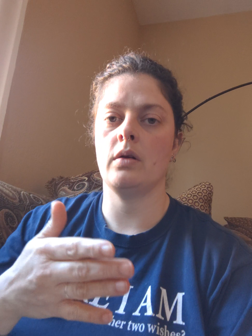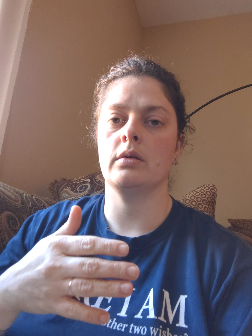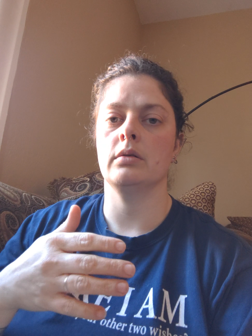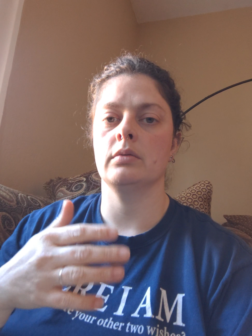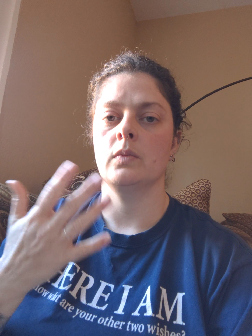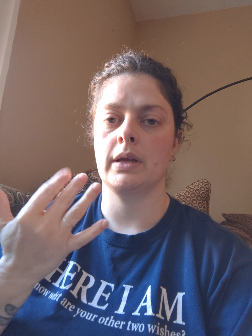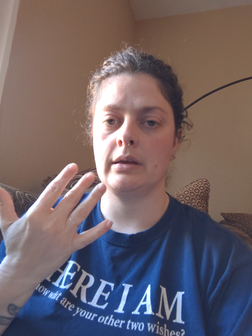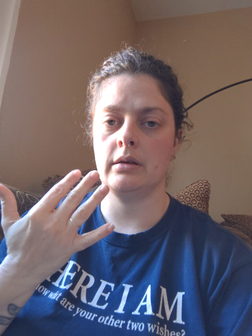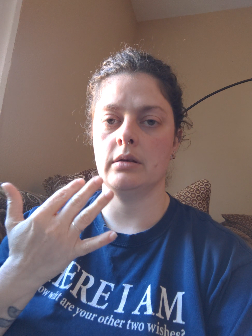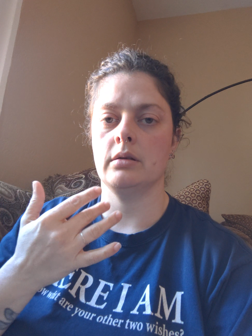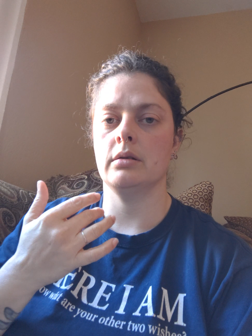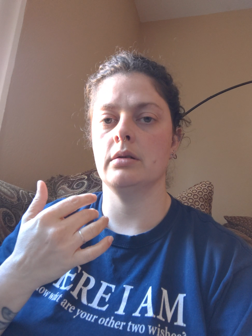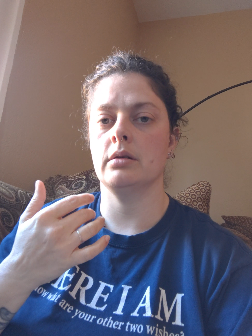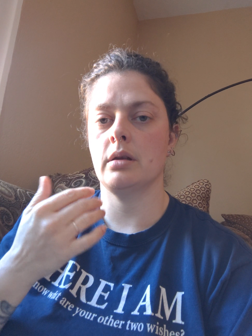wait